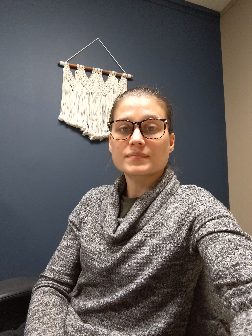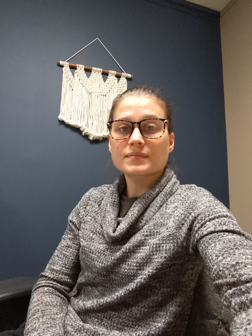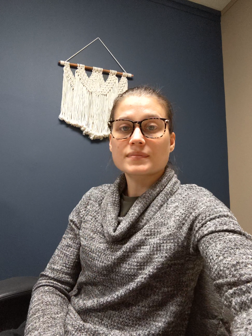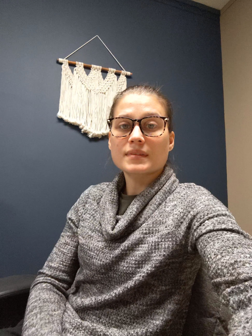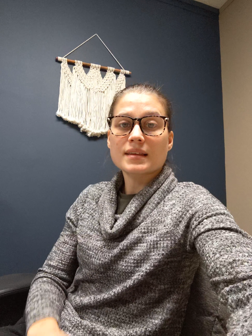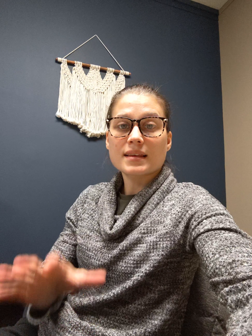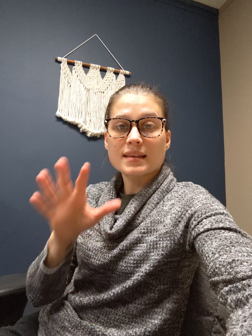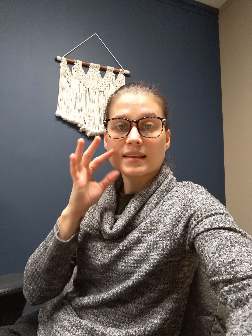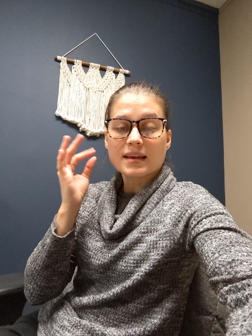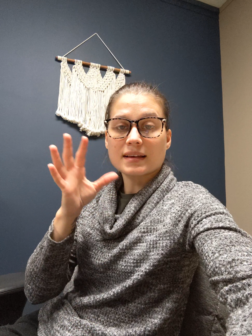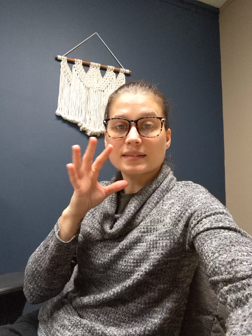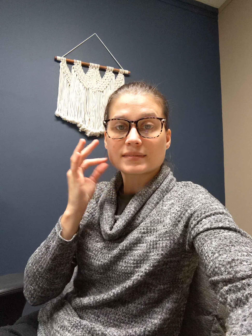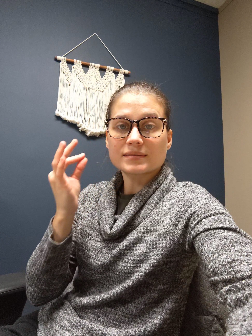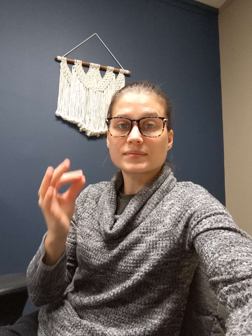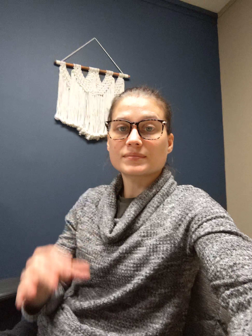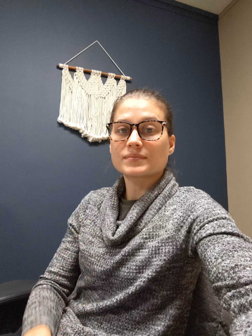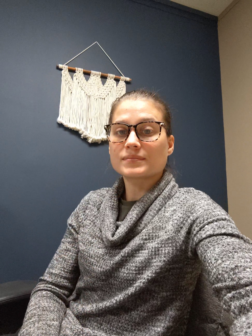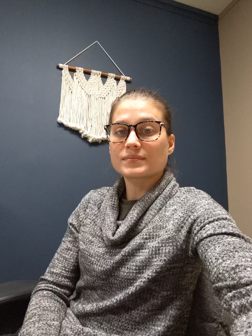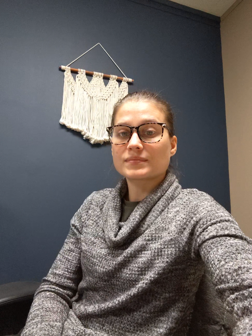cat